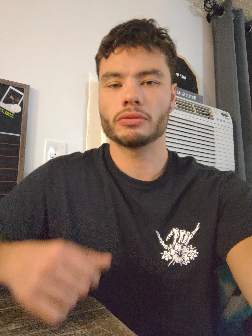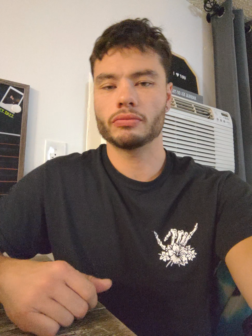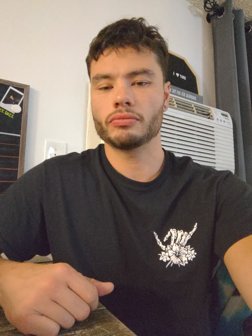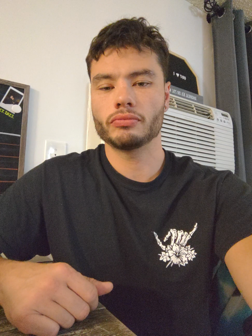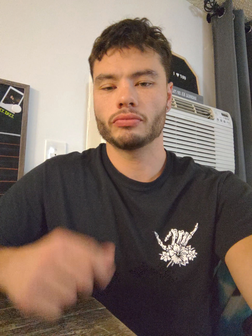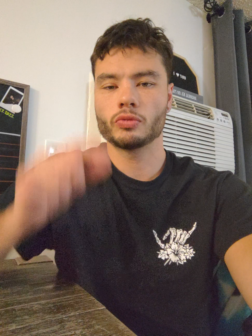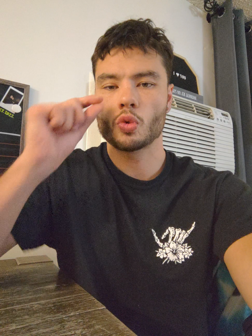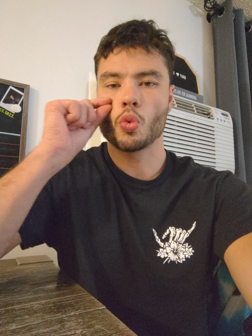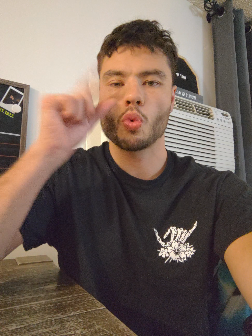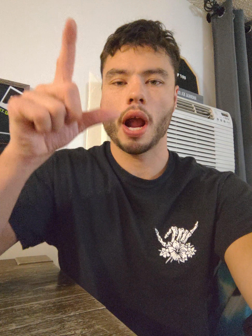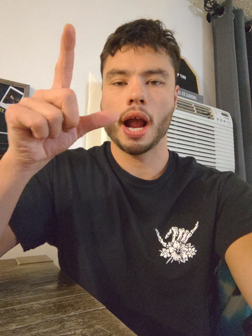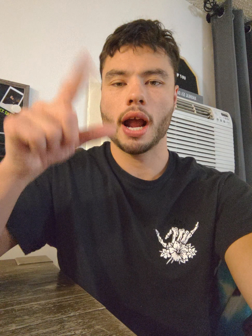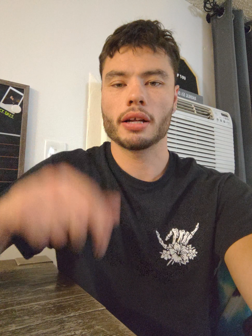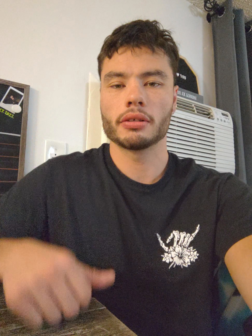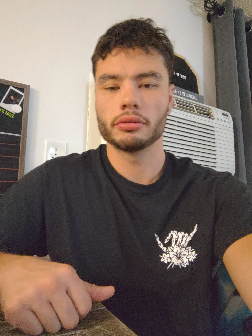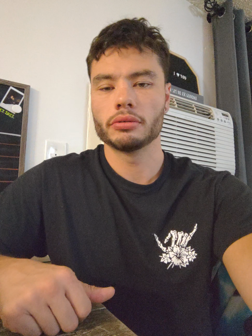wake